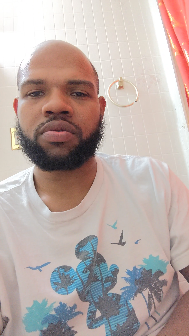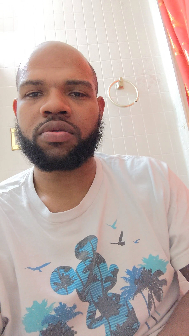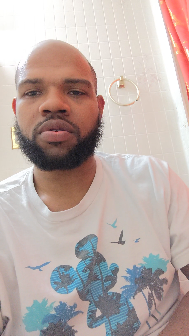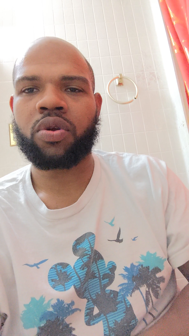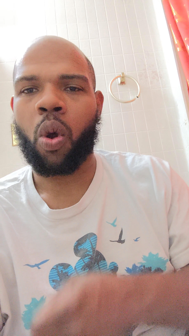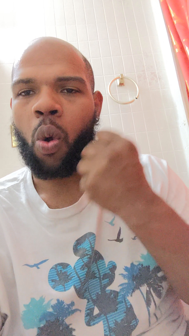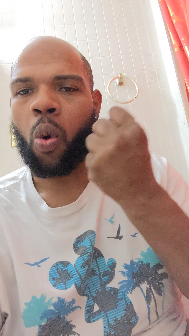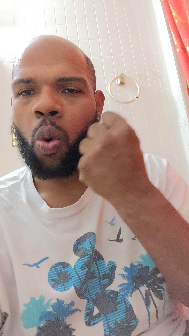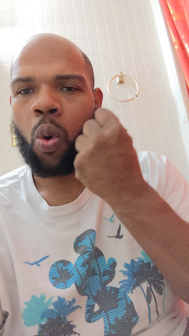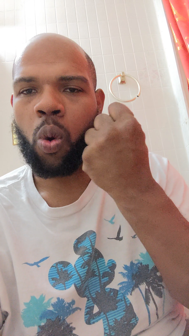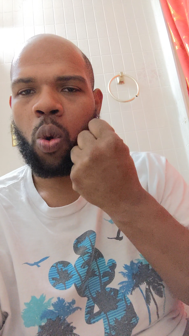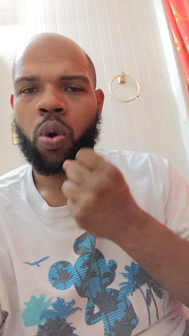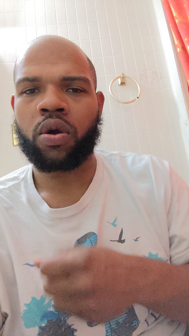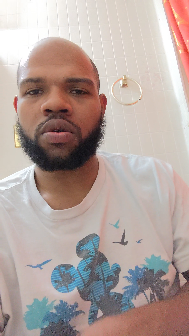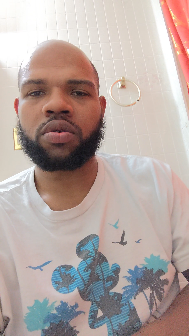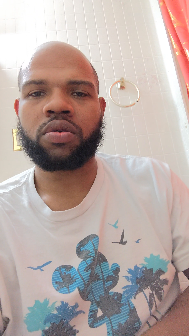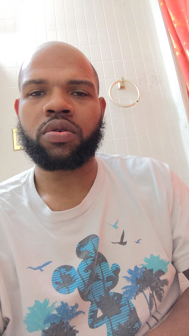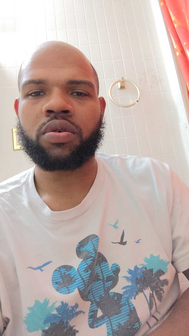hold